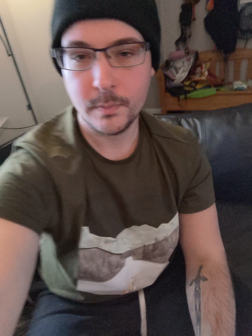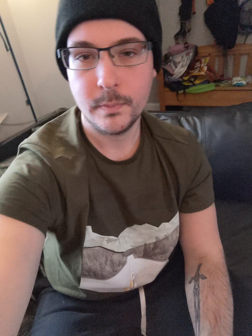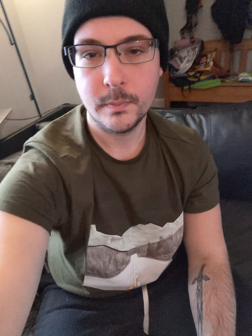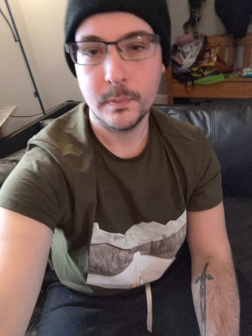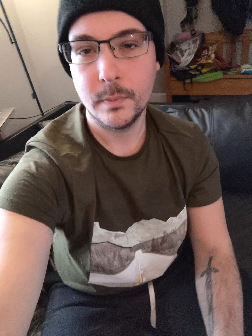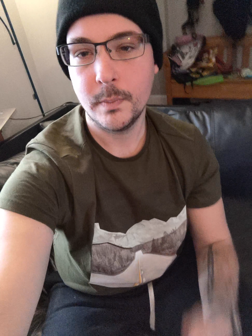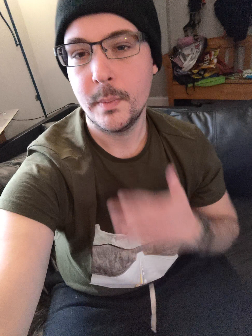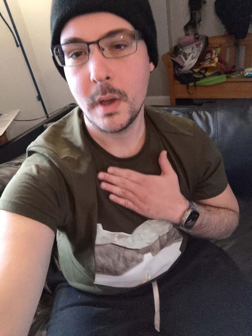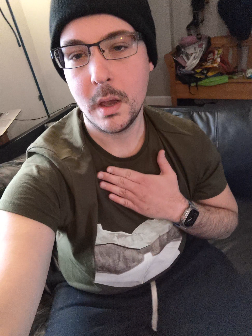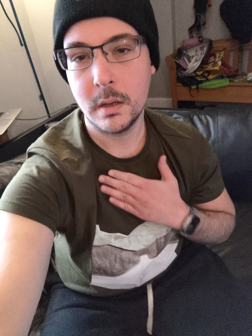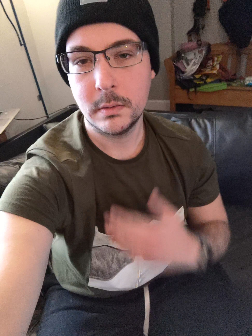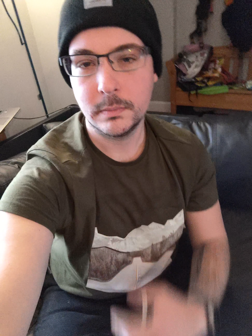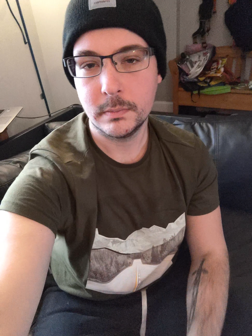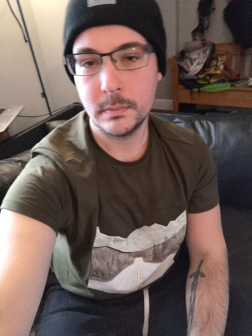my